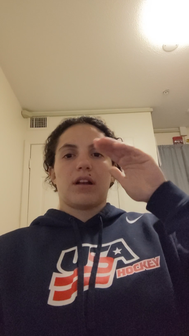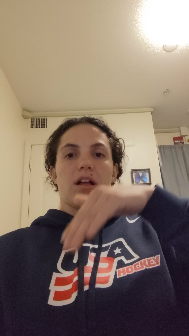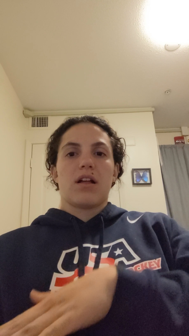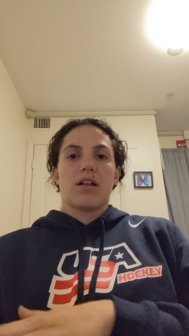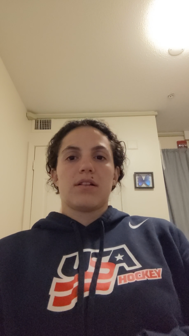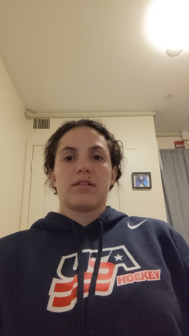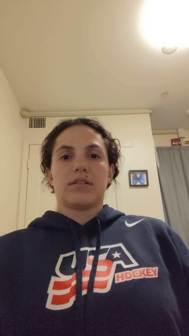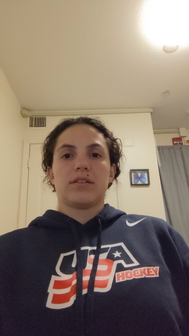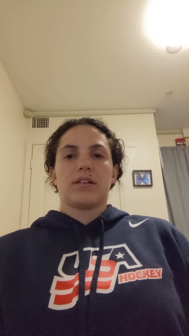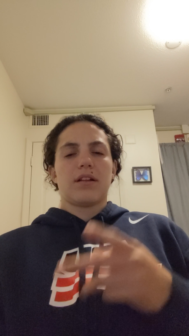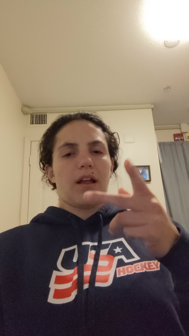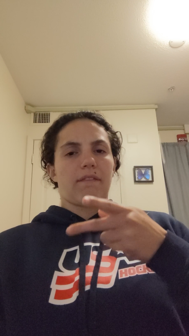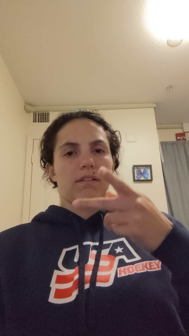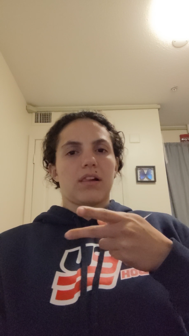careful